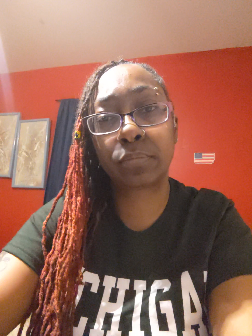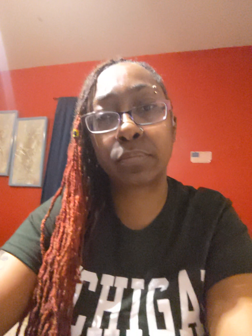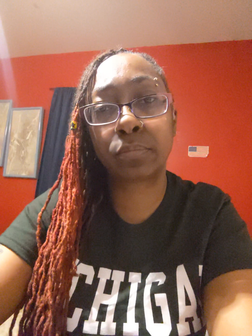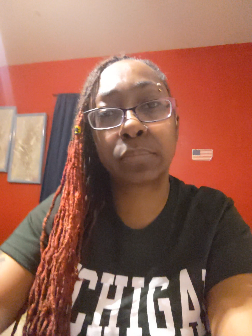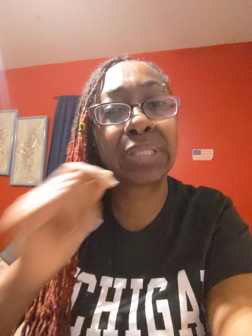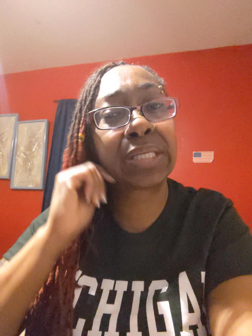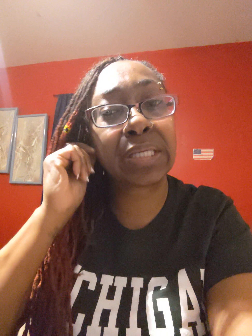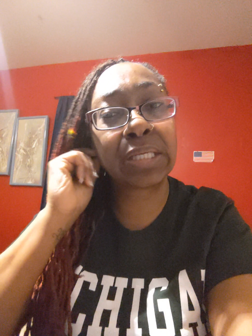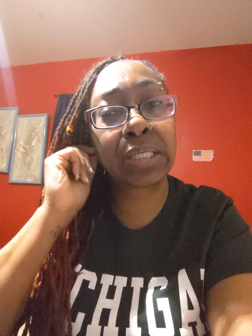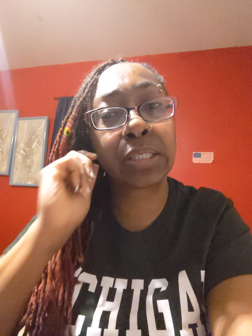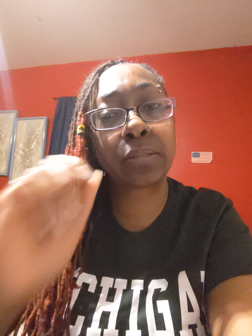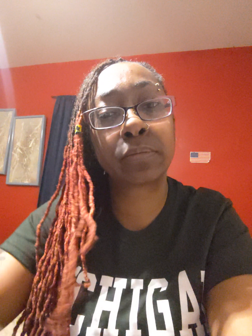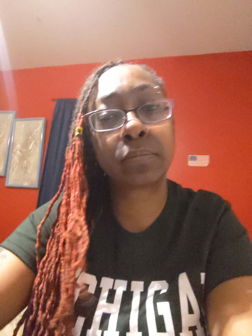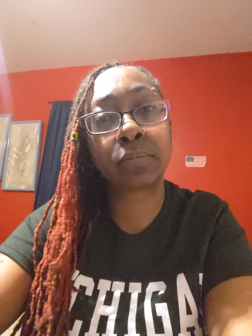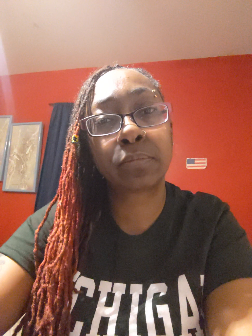ear